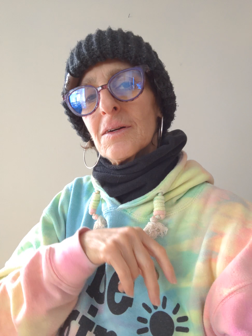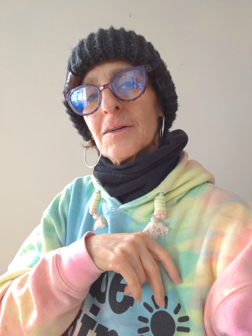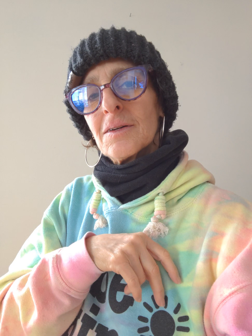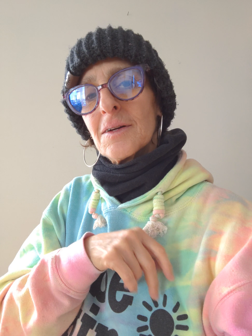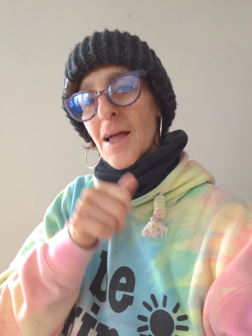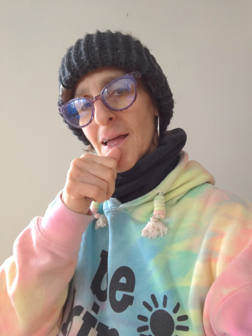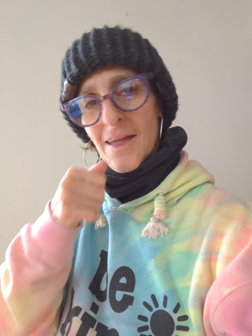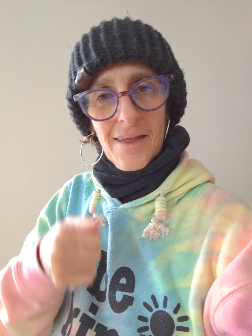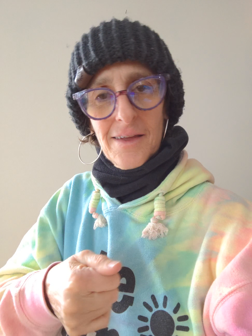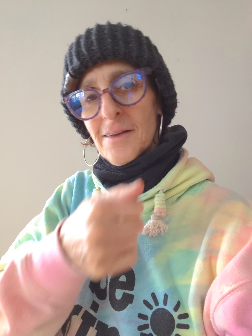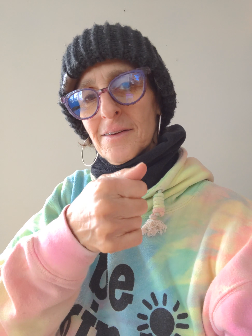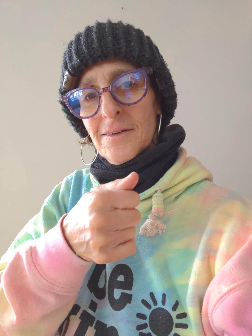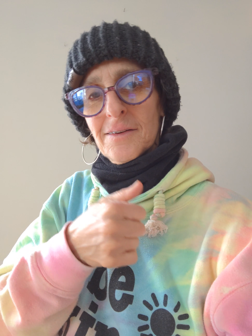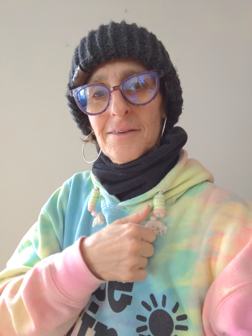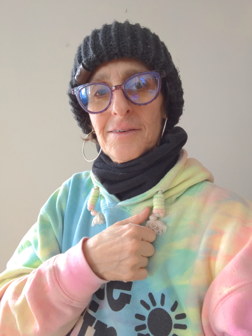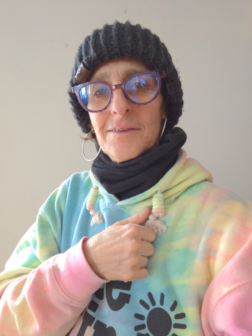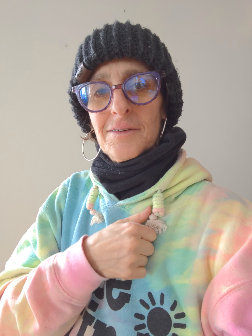hide